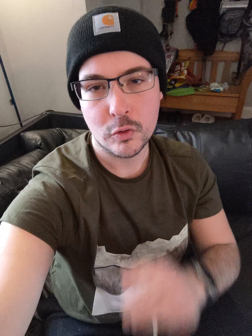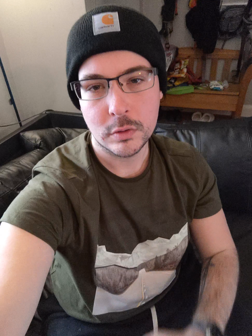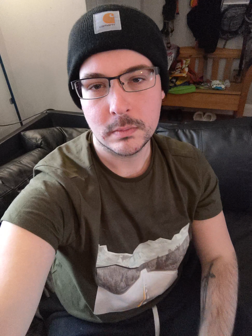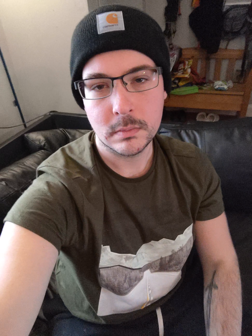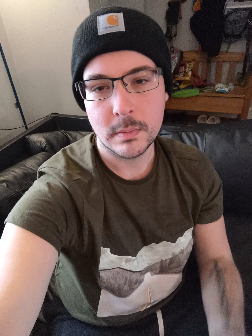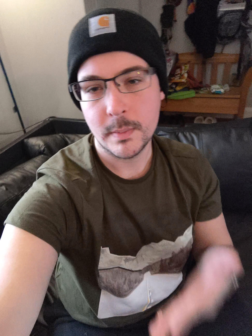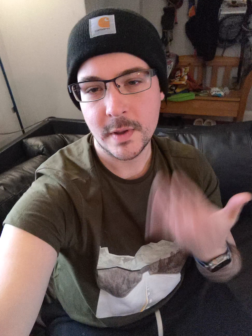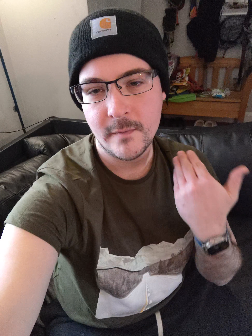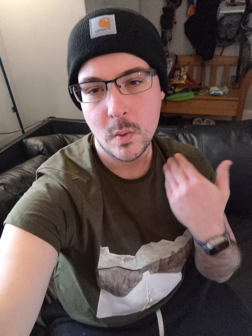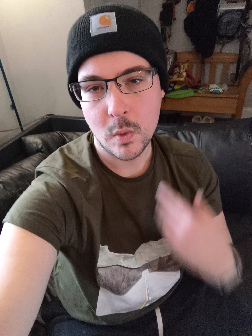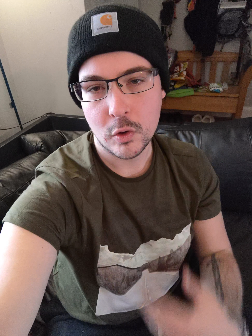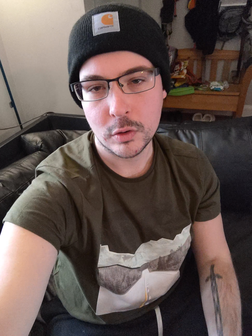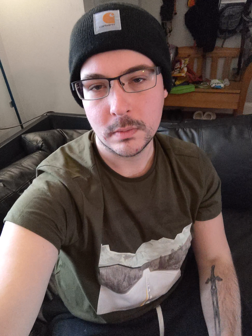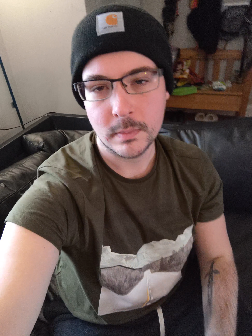before